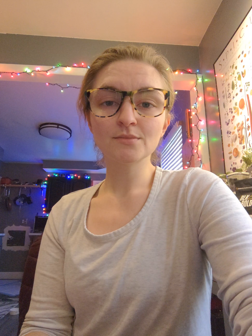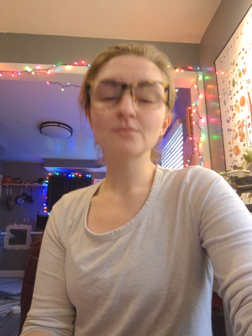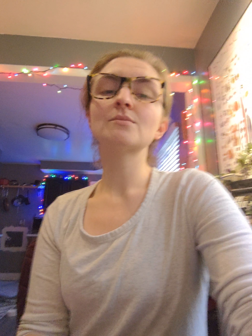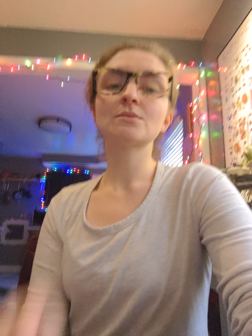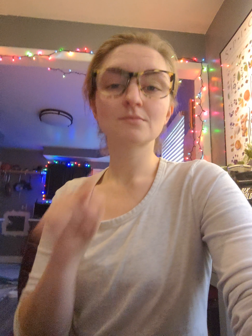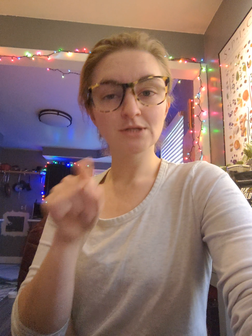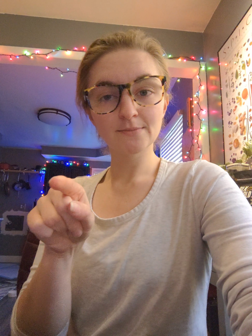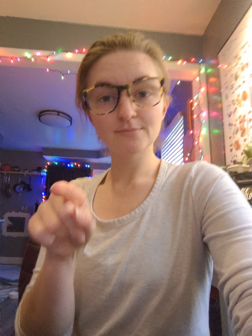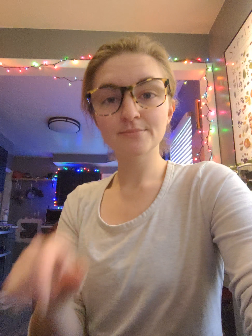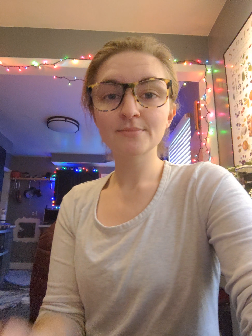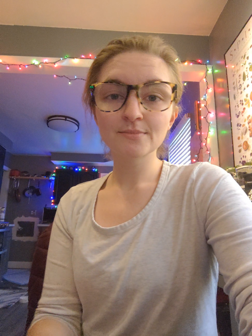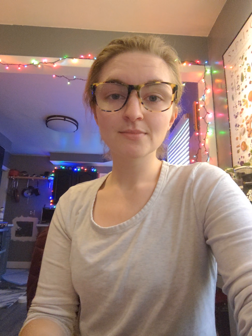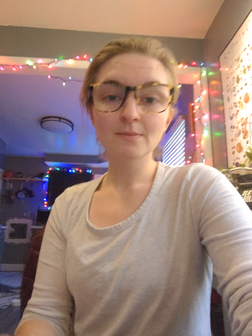there